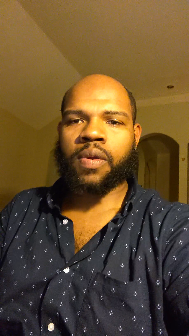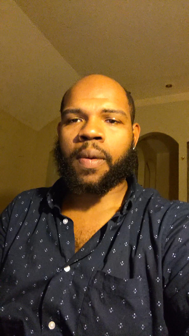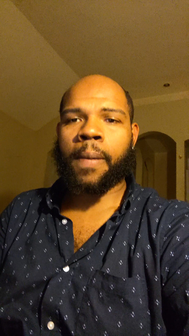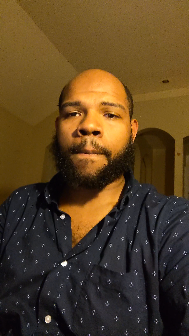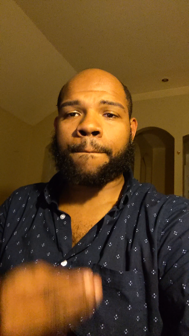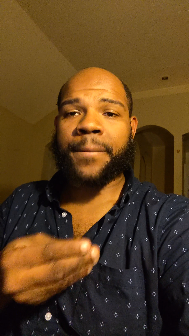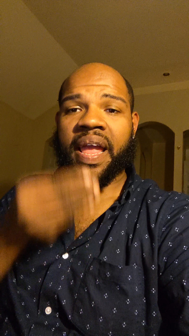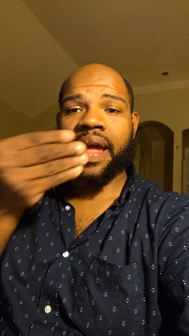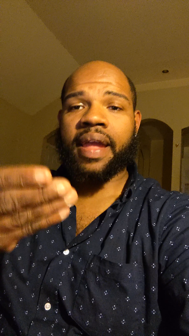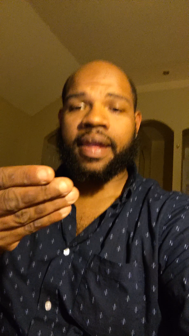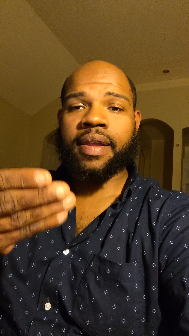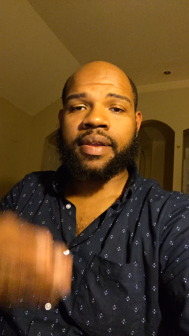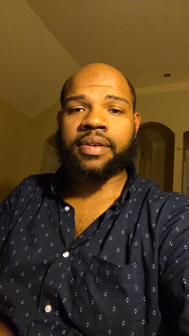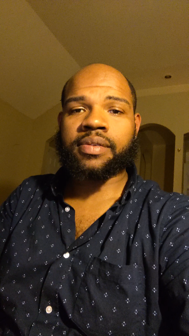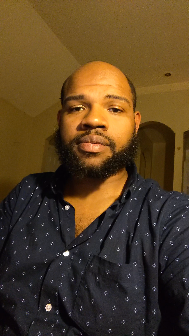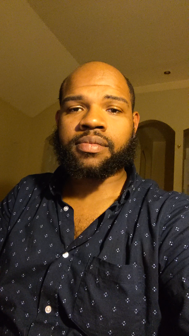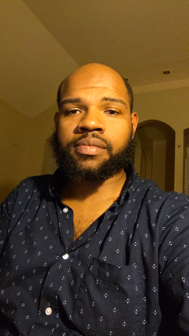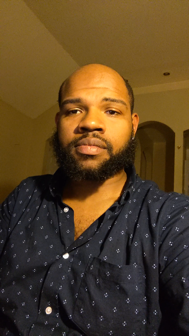buy